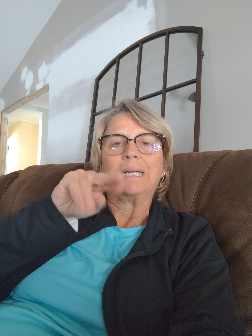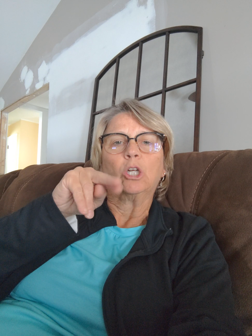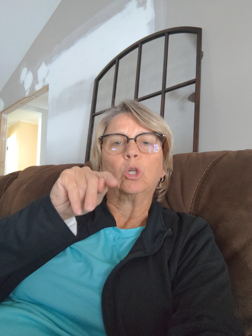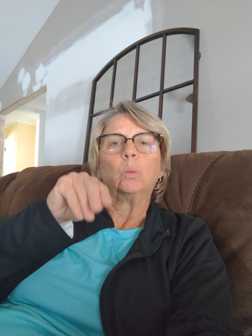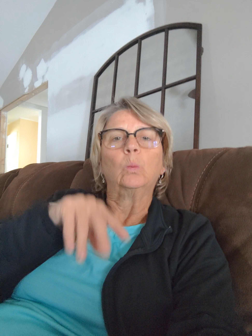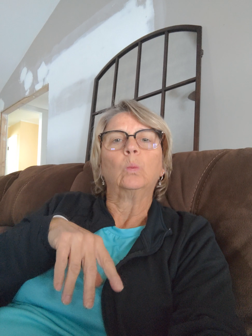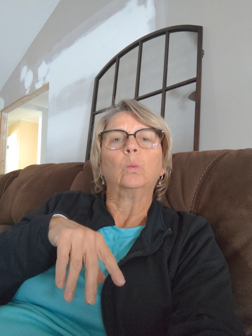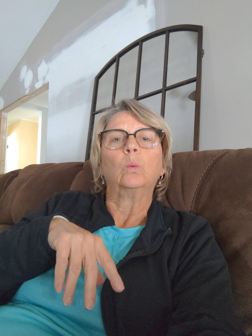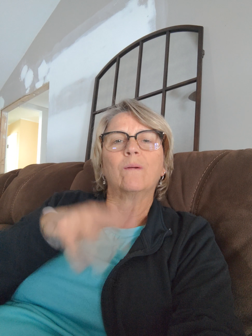into